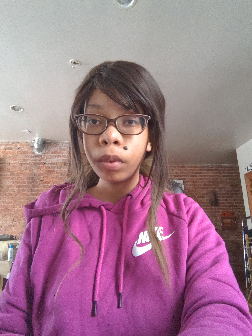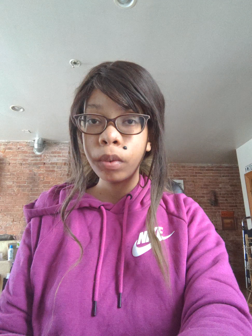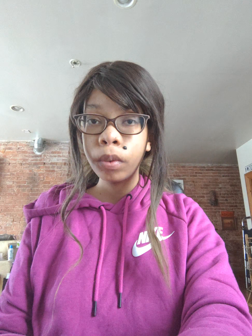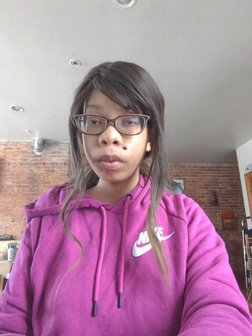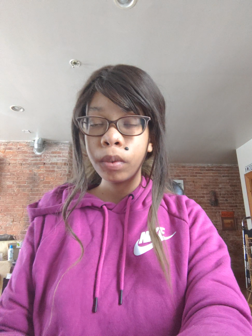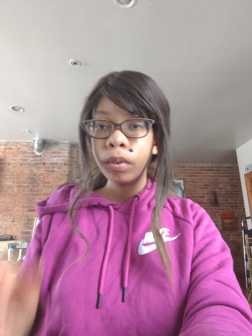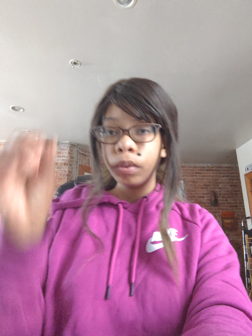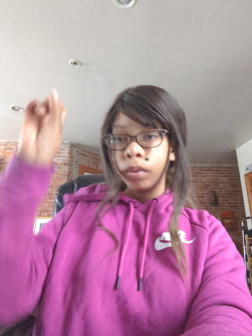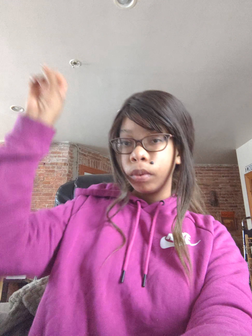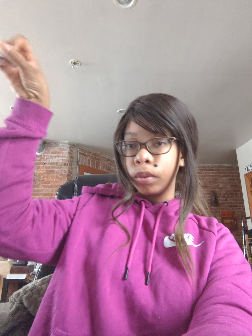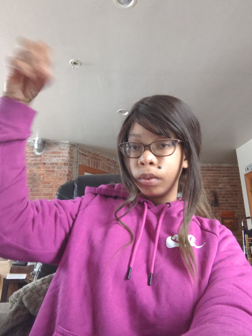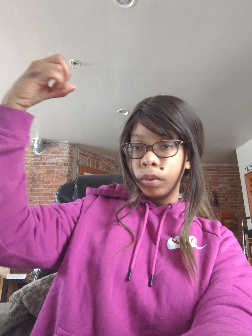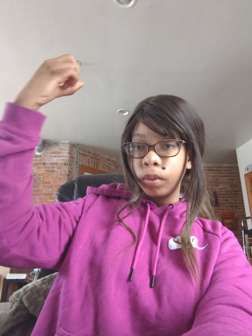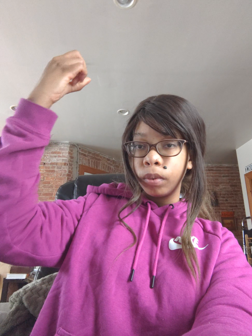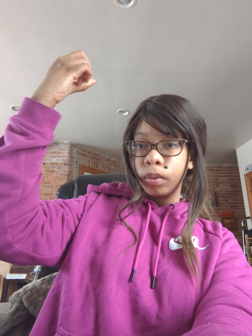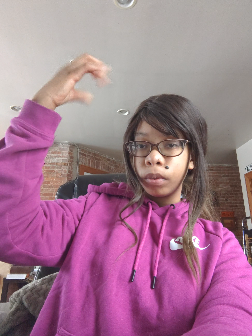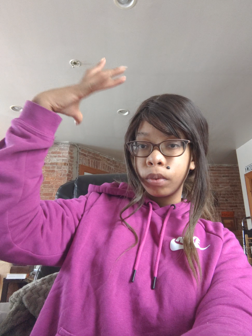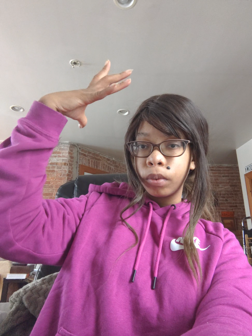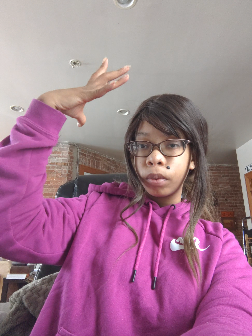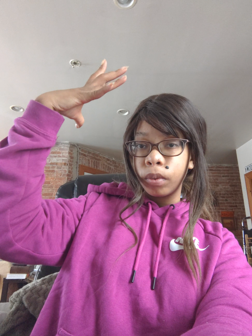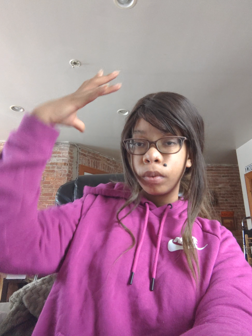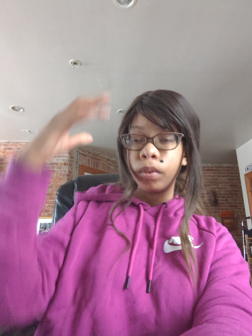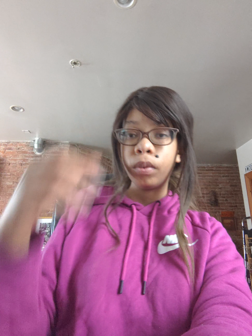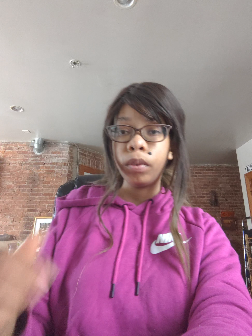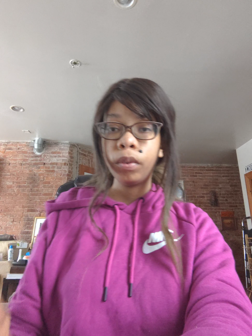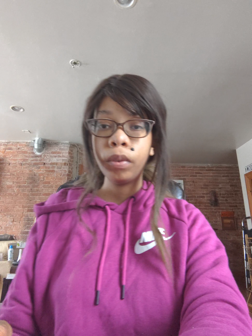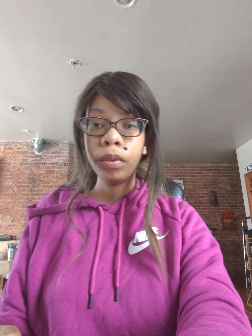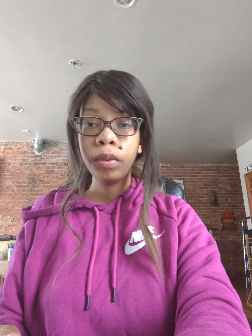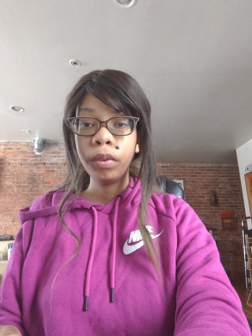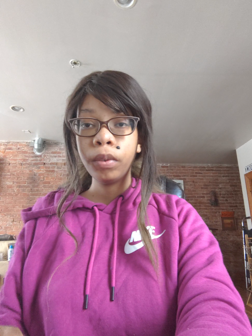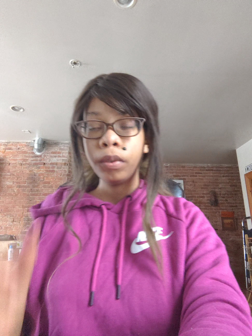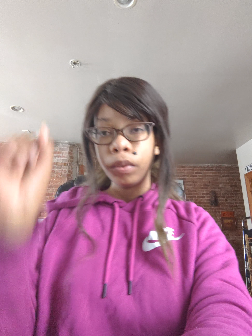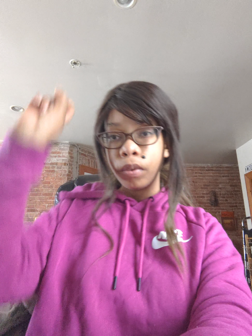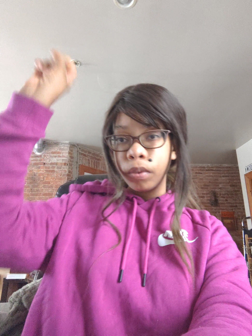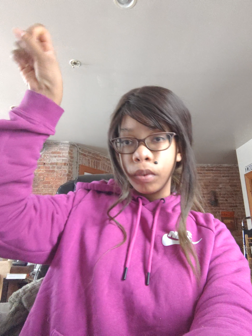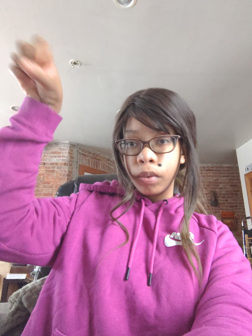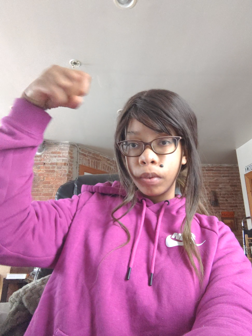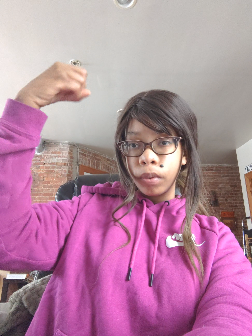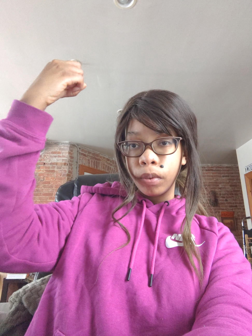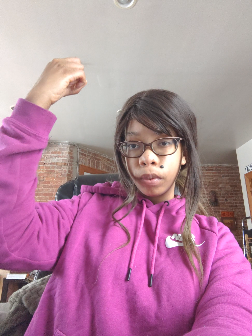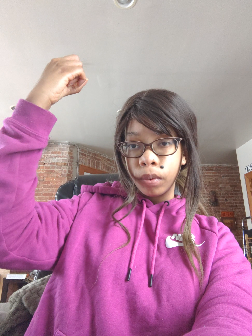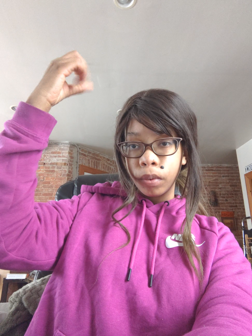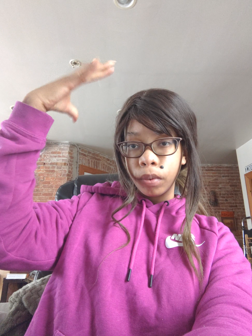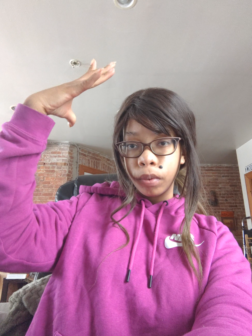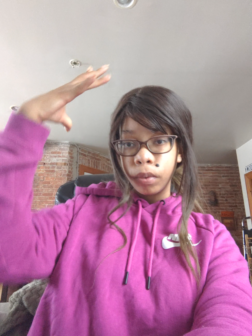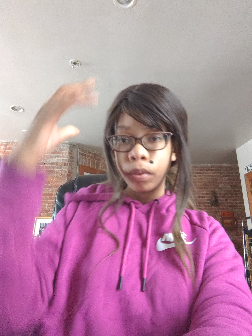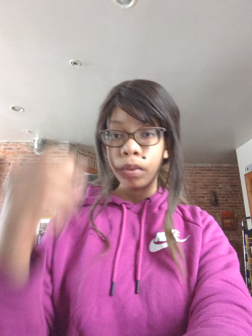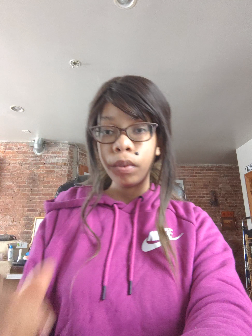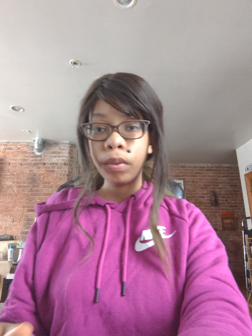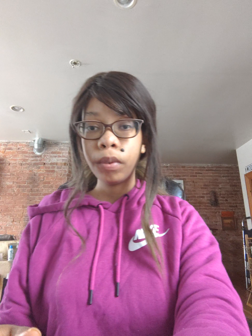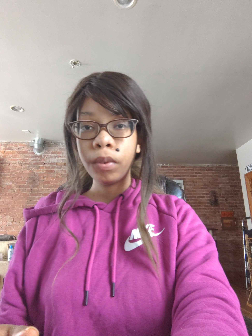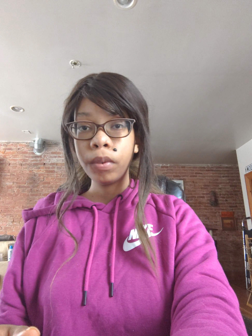sun